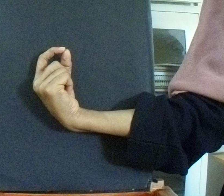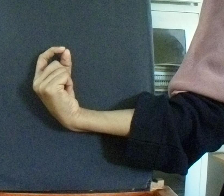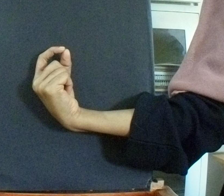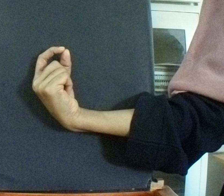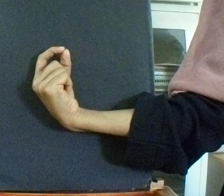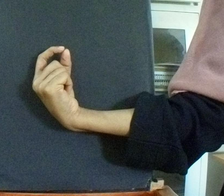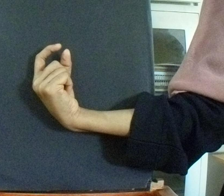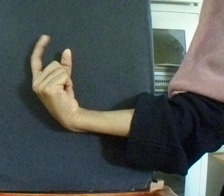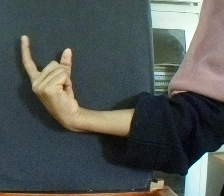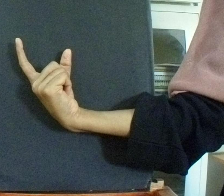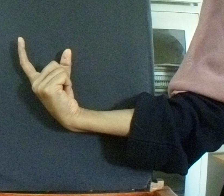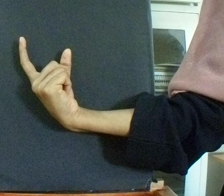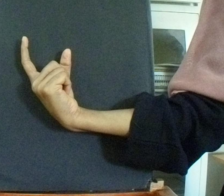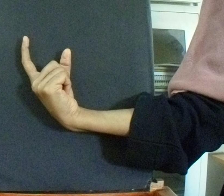thief